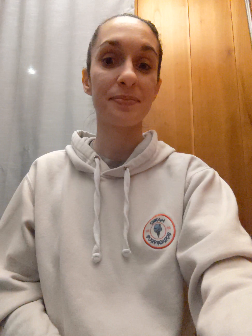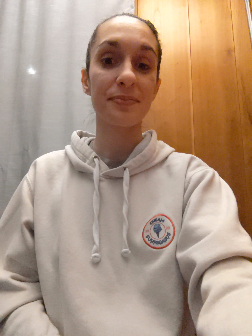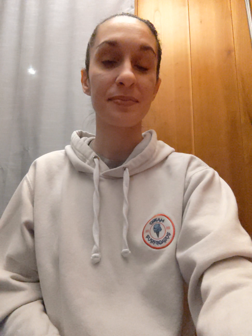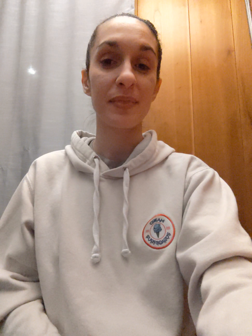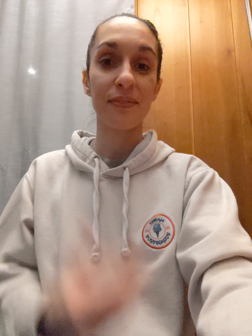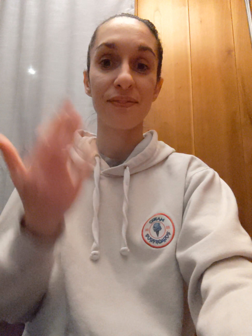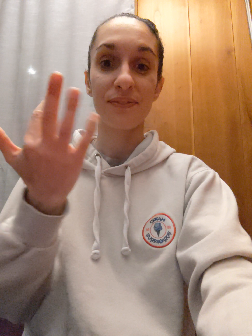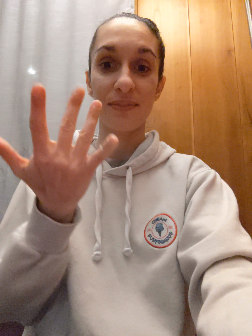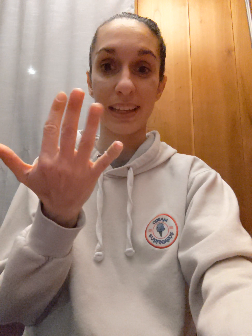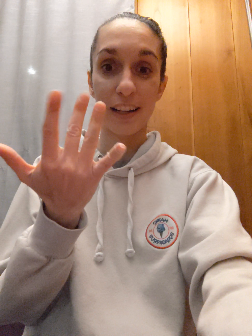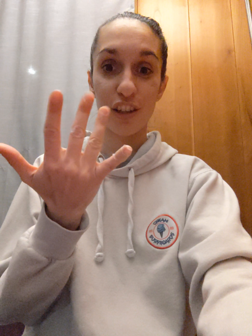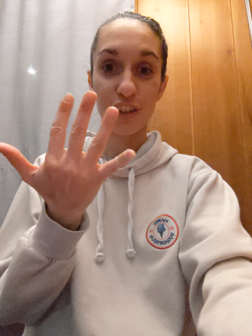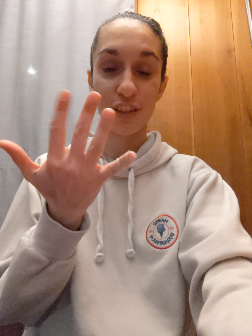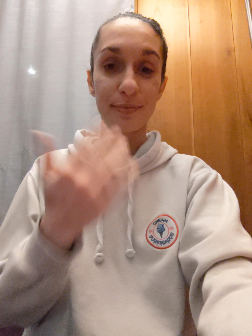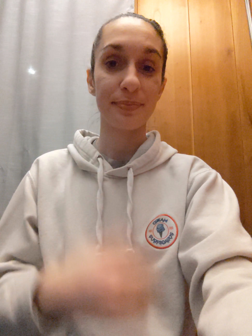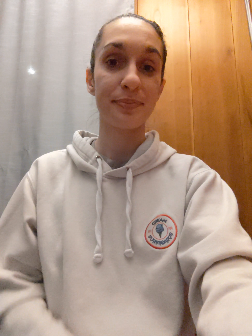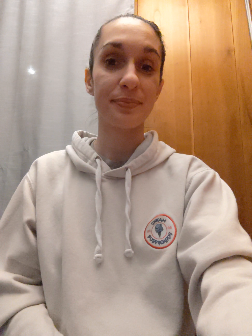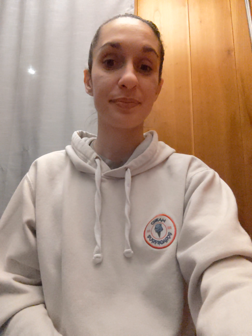finger